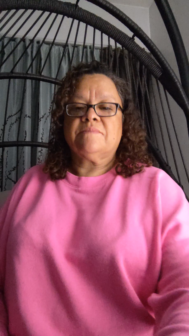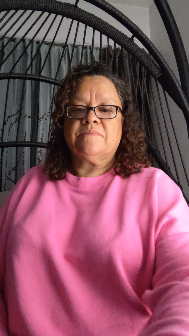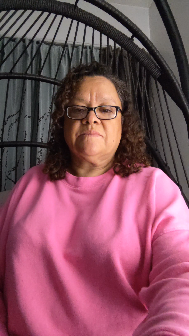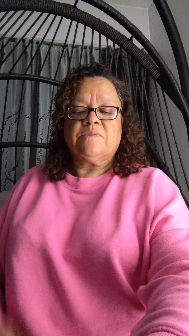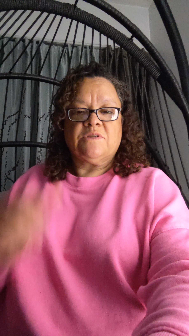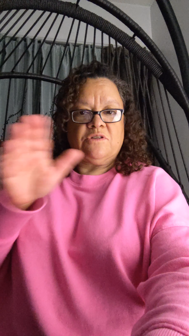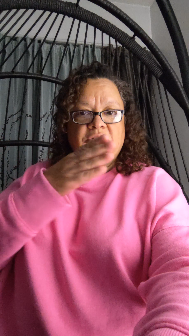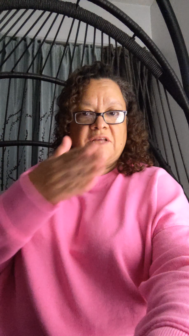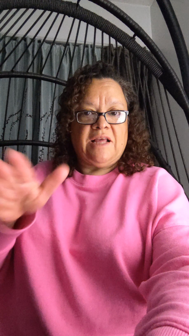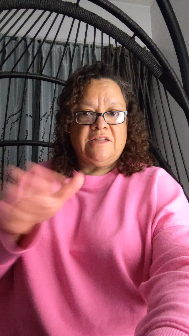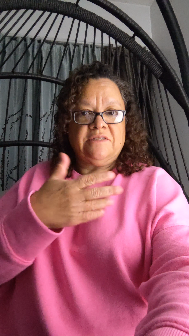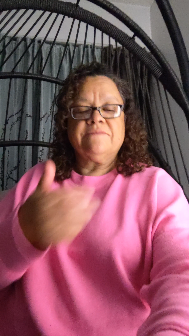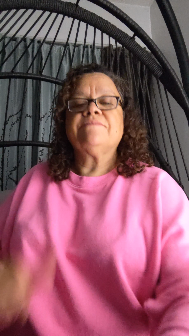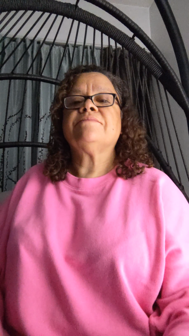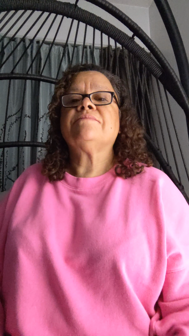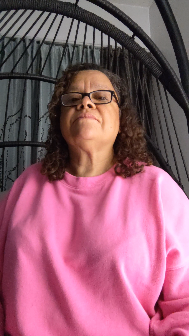share